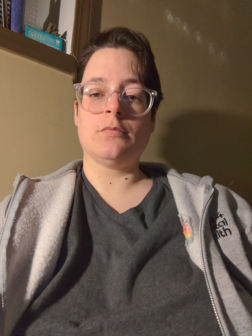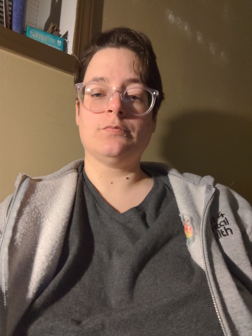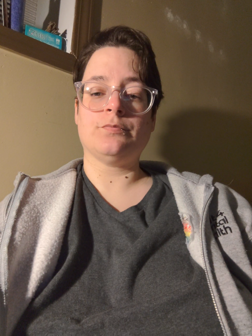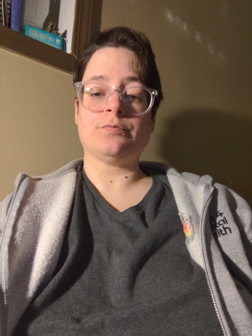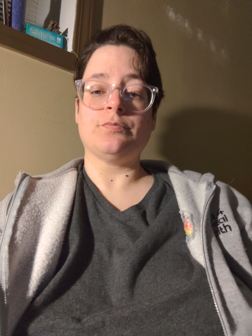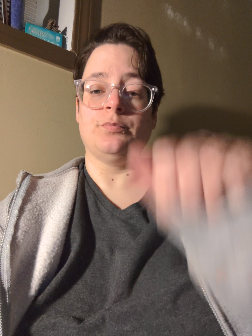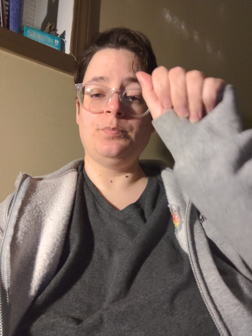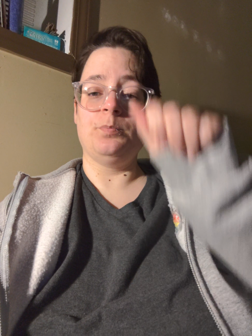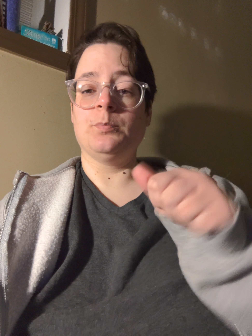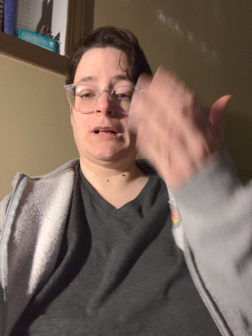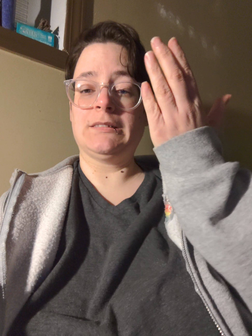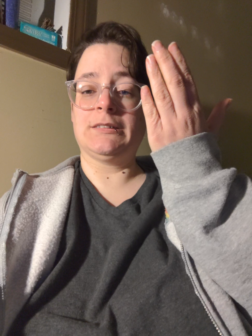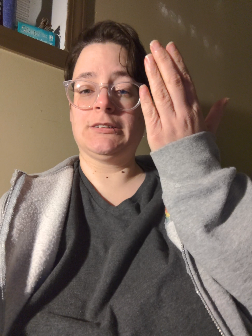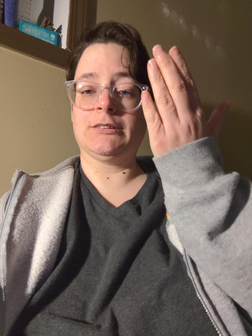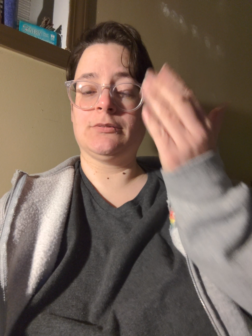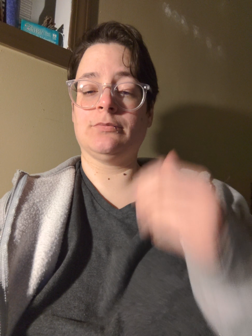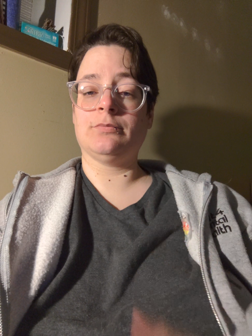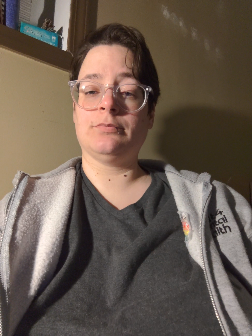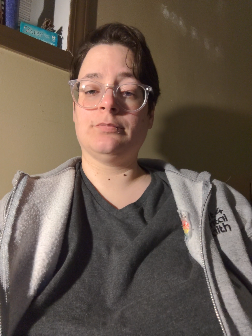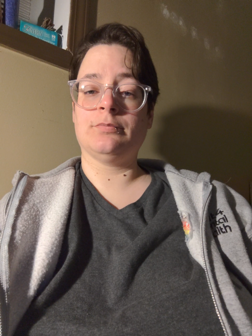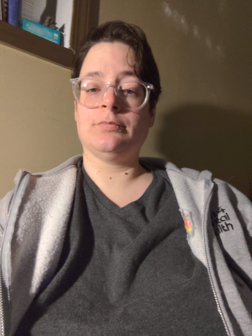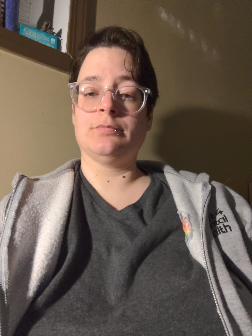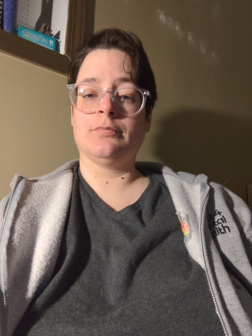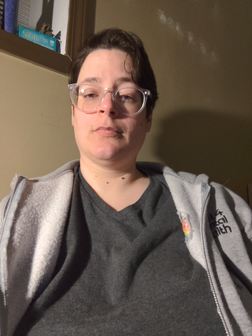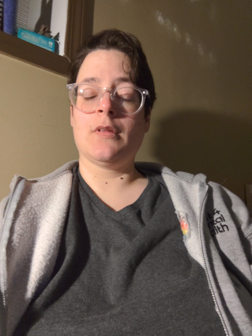mitten